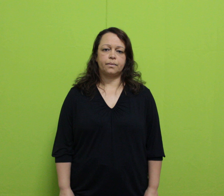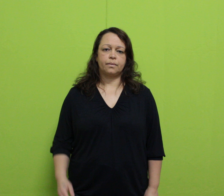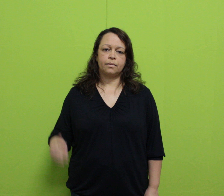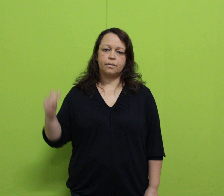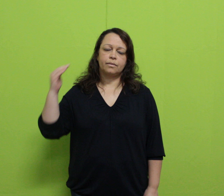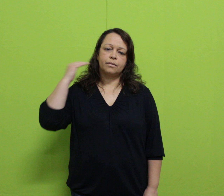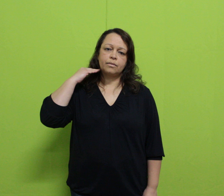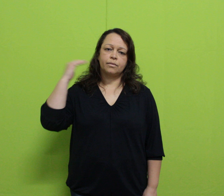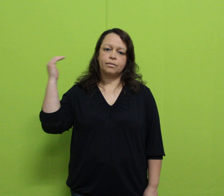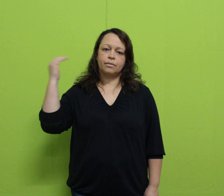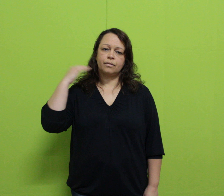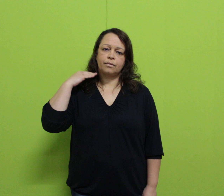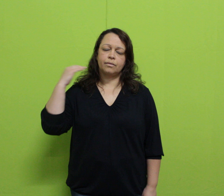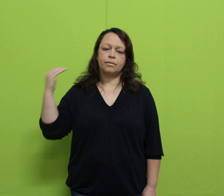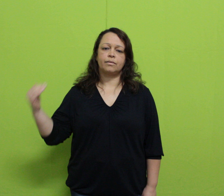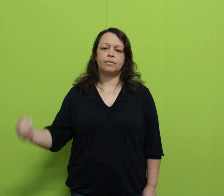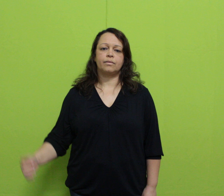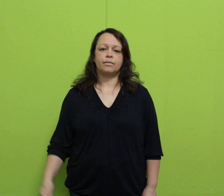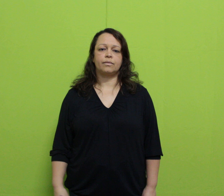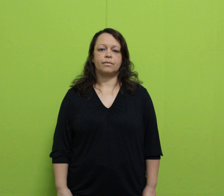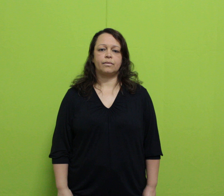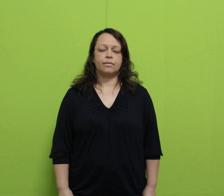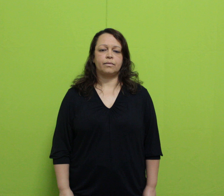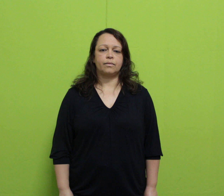banco